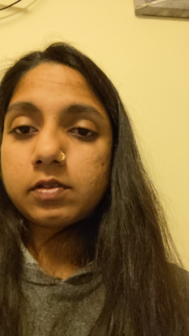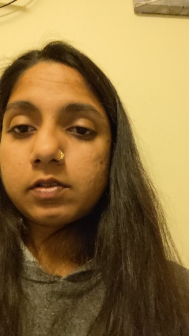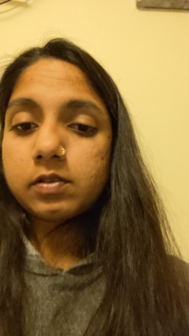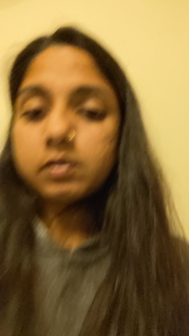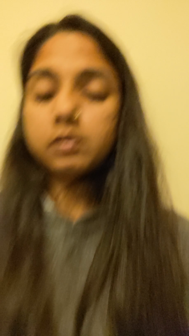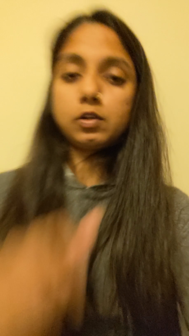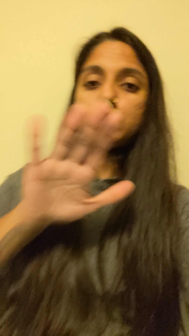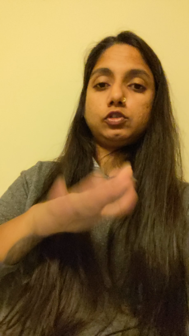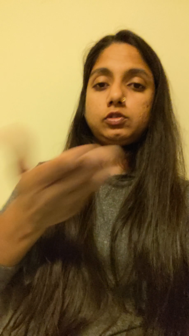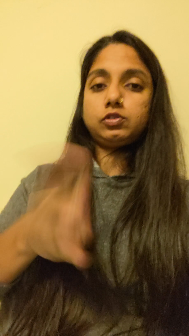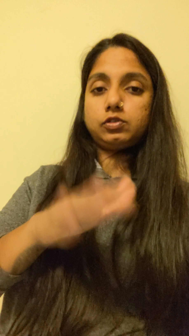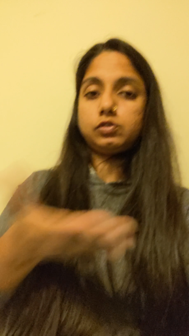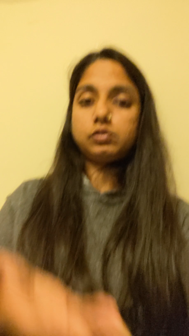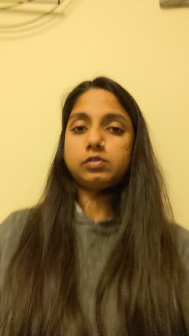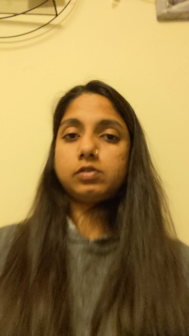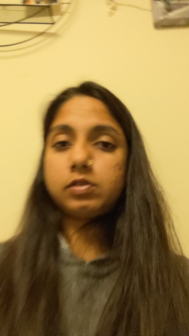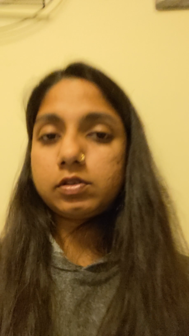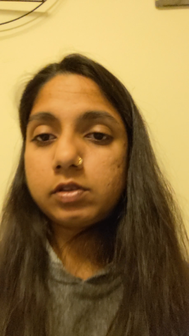kitchen